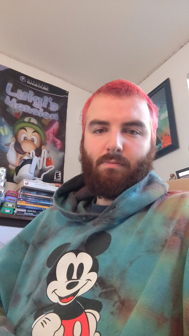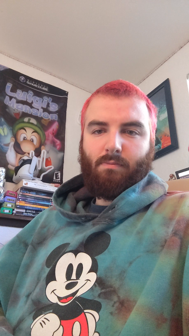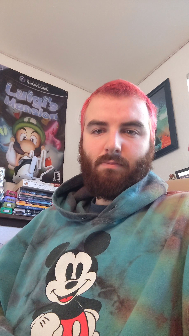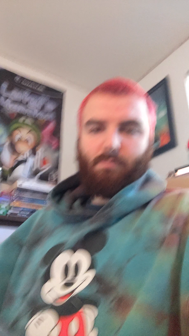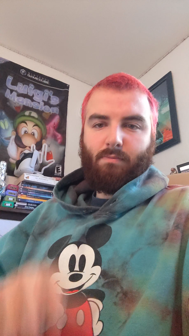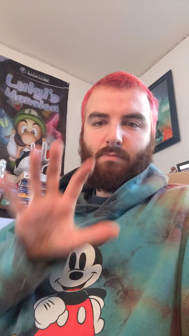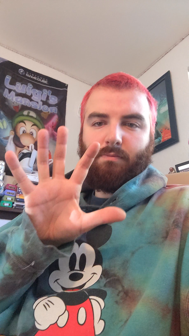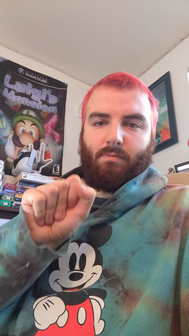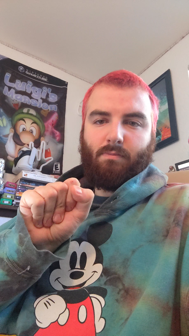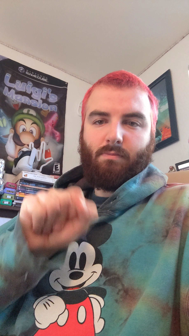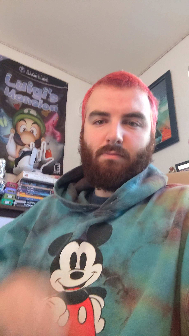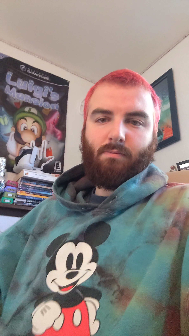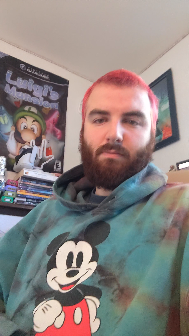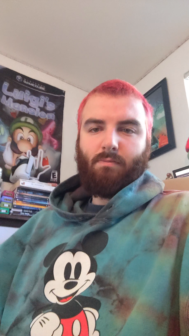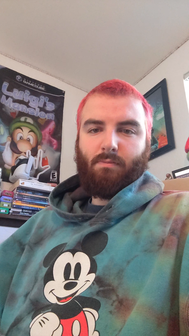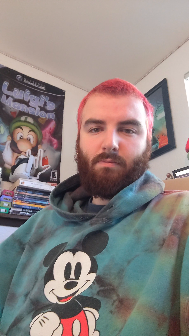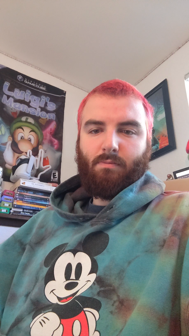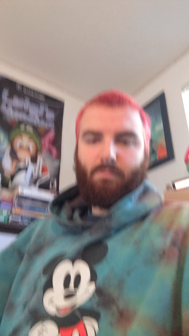catch